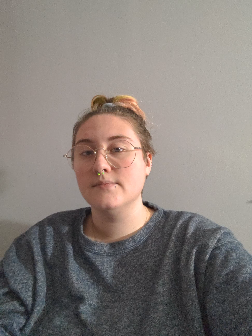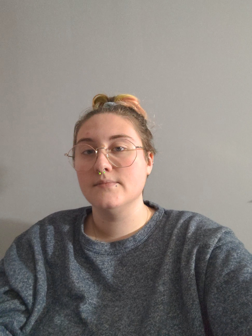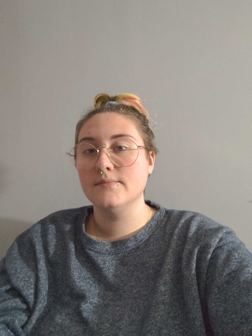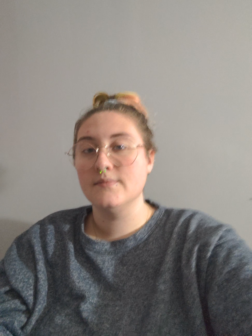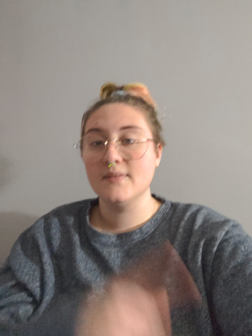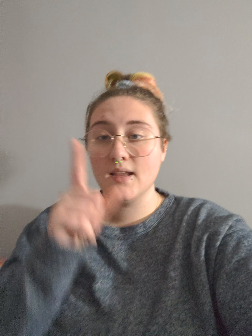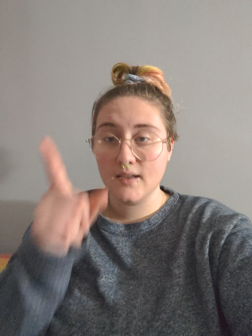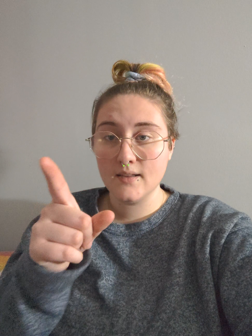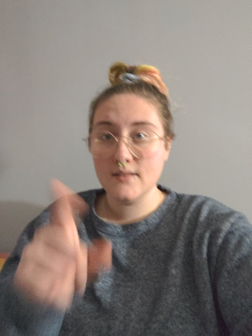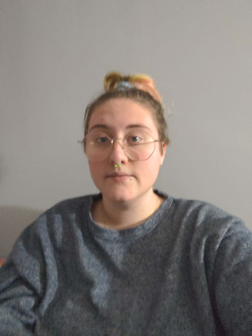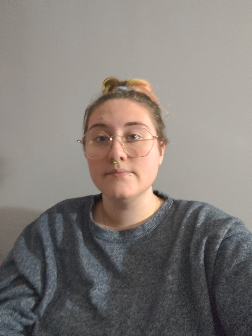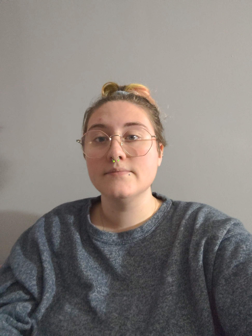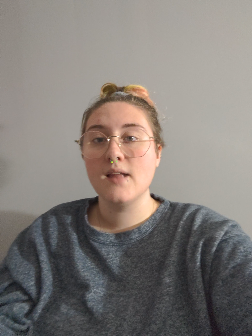he/she/it